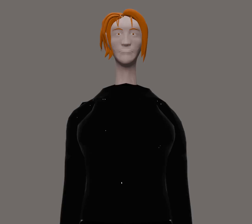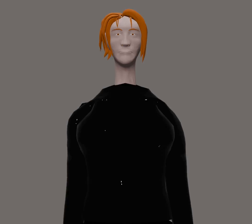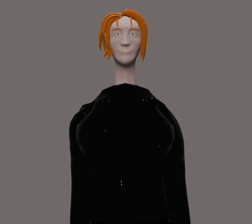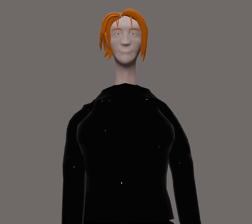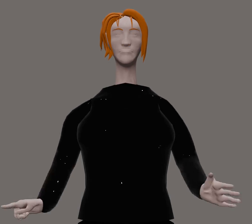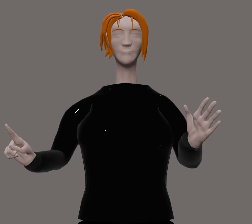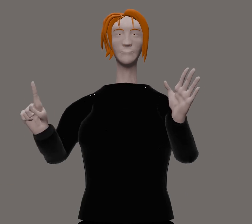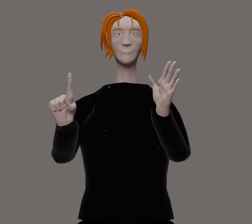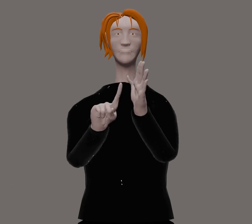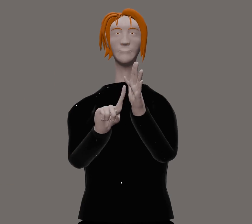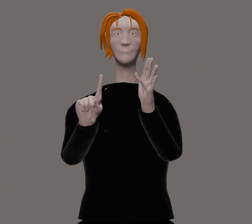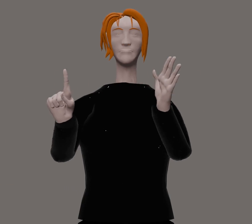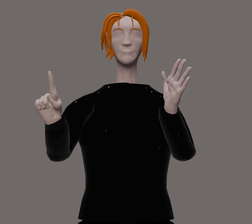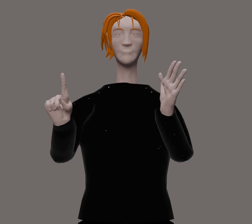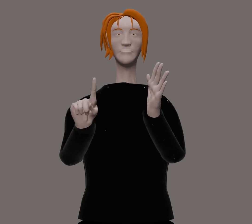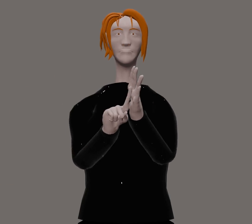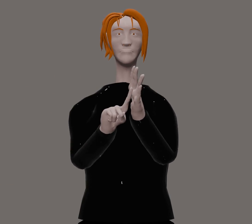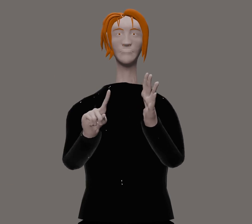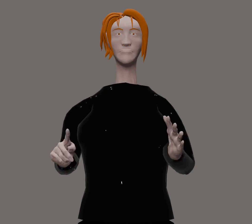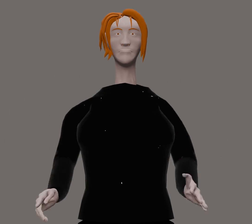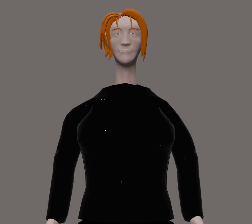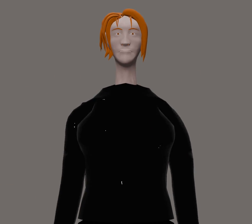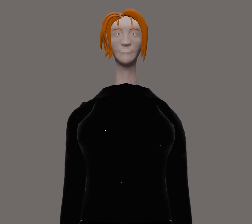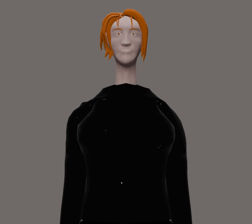Beeper